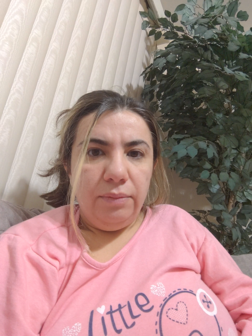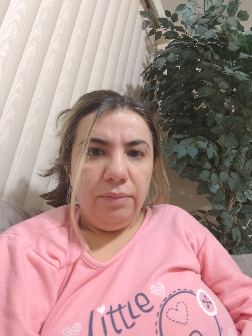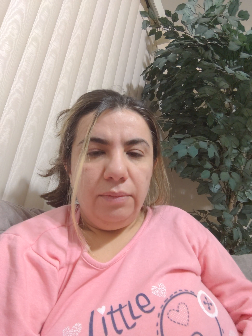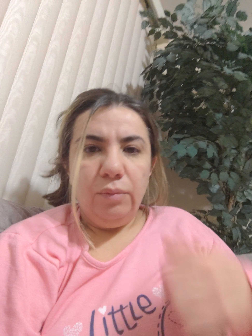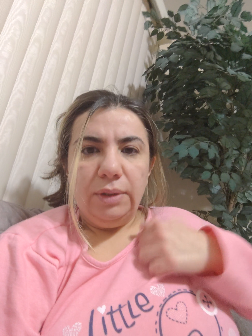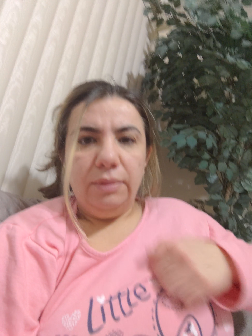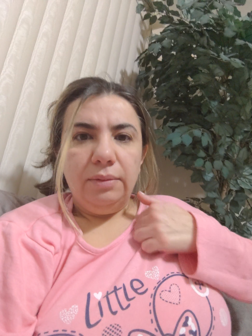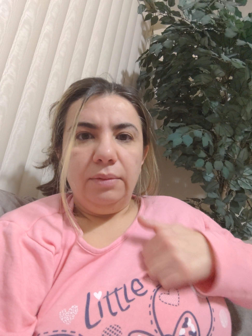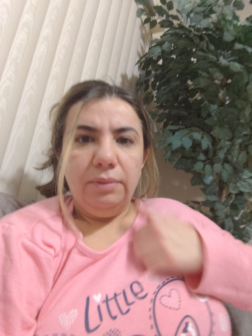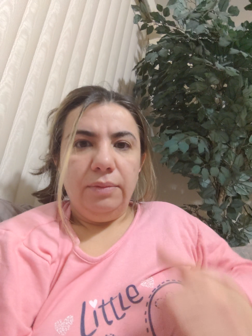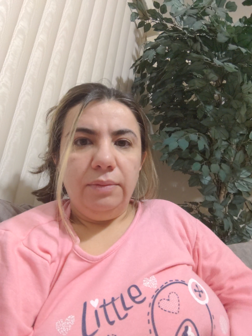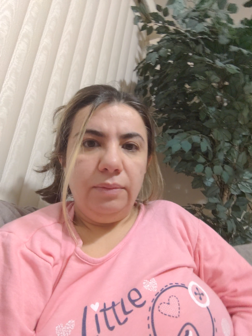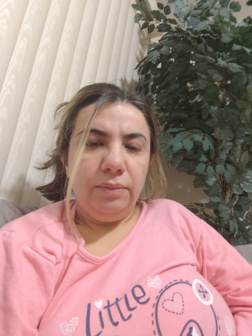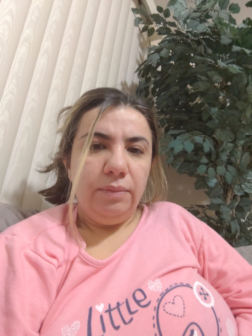bath